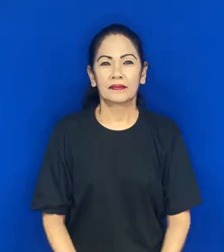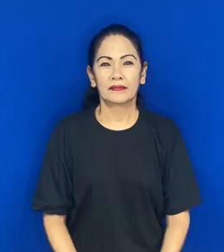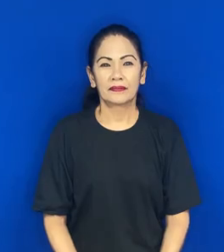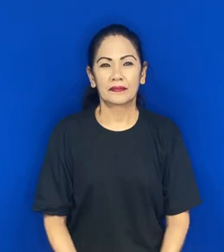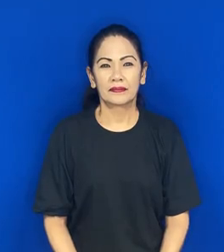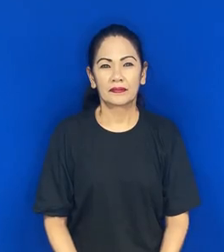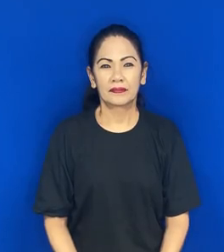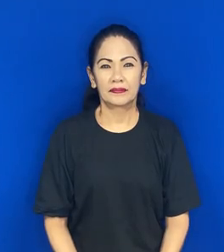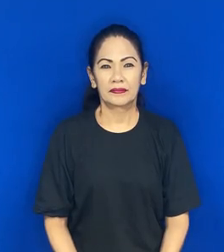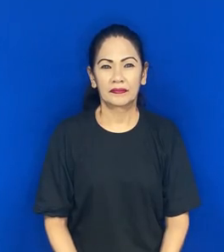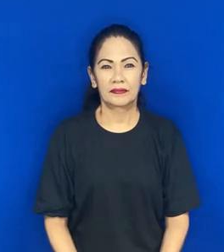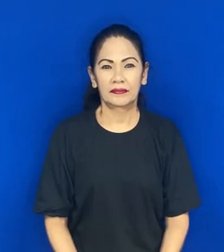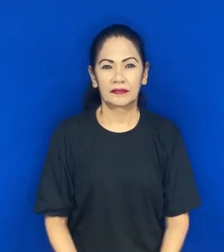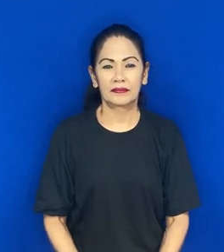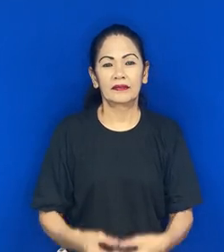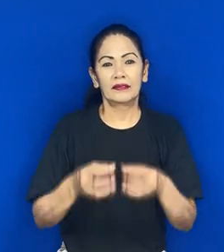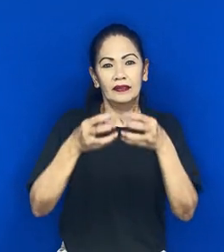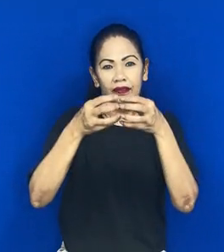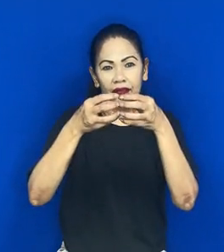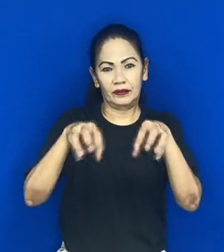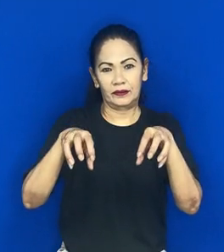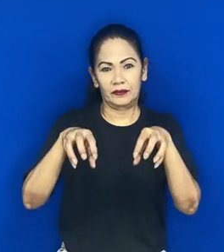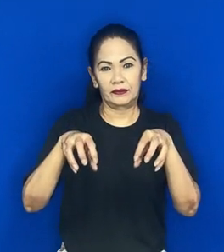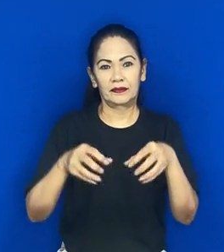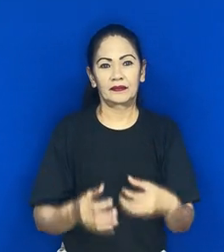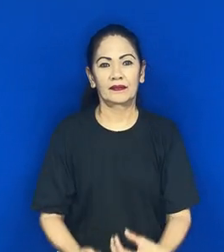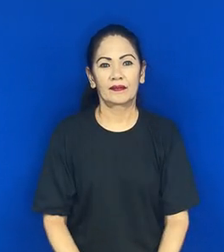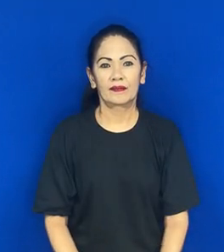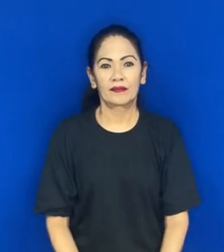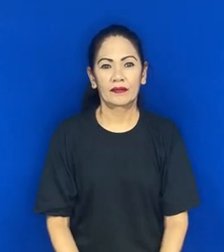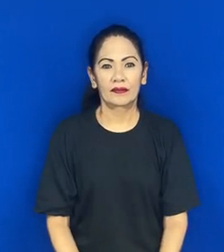egg